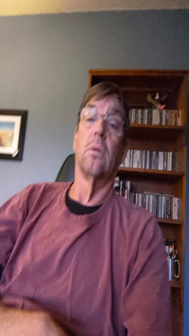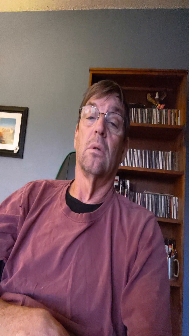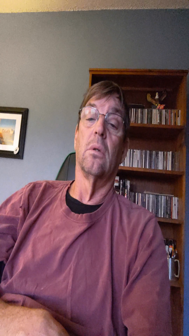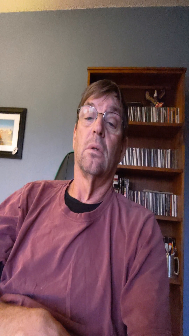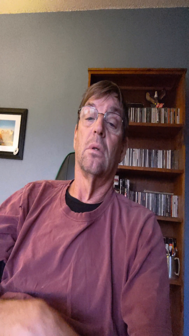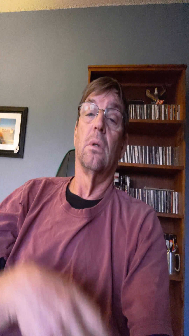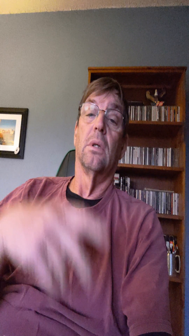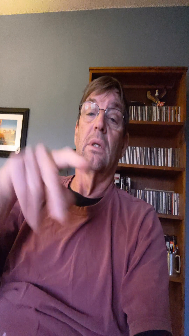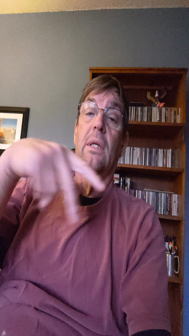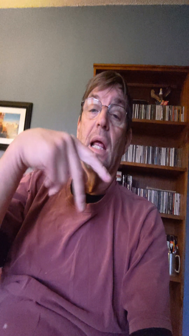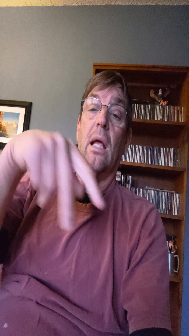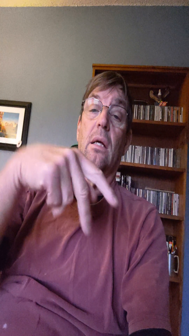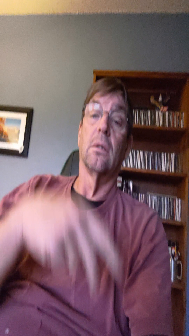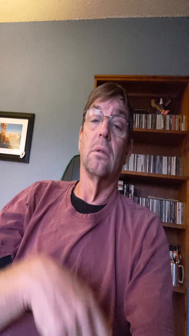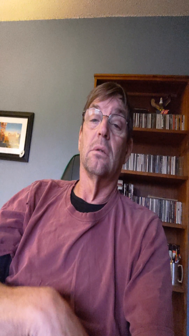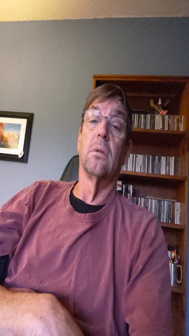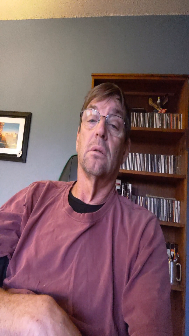dance